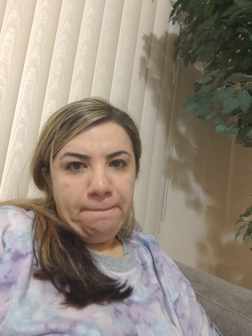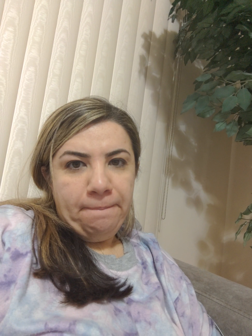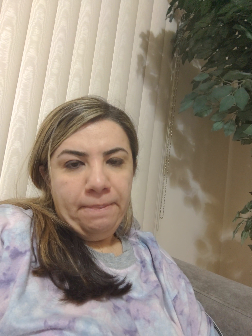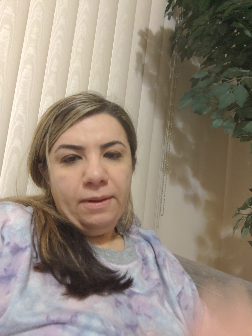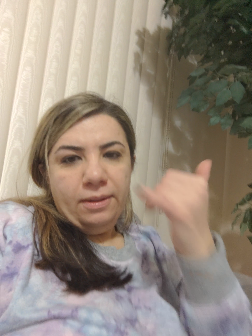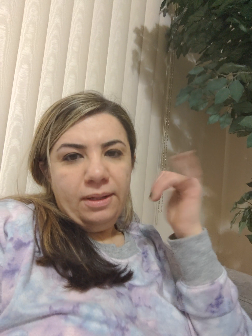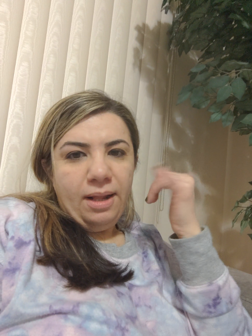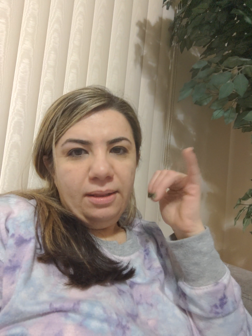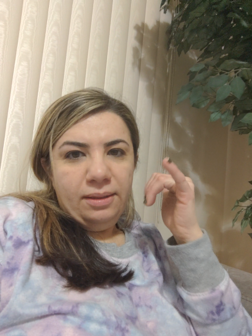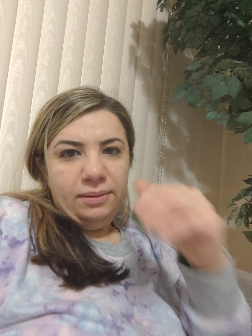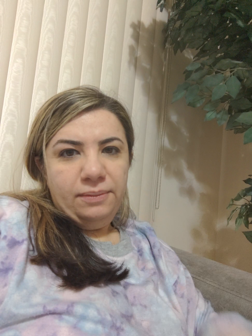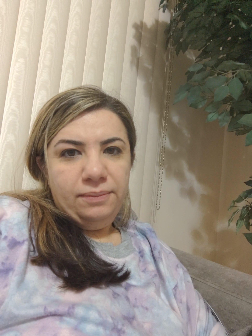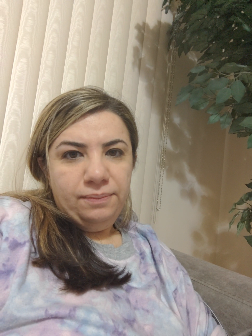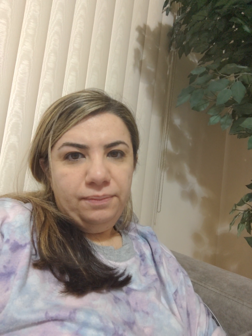yellow